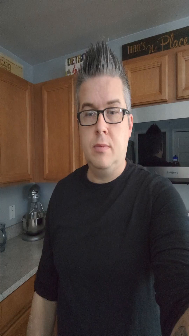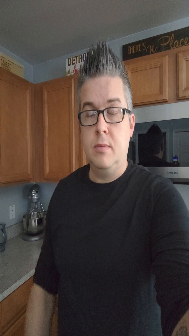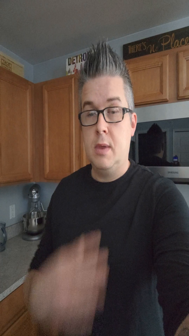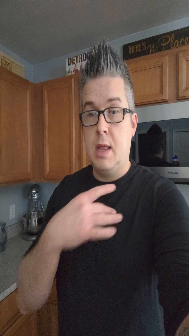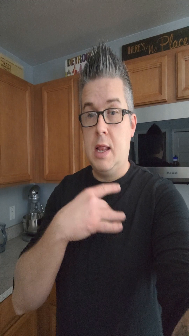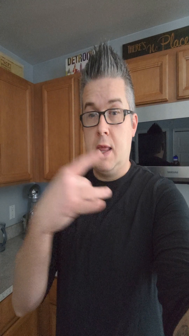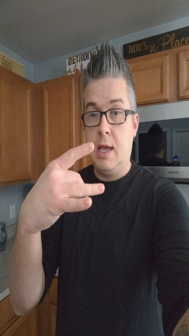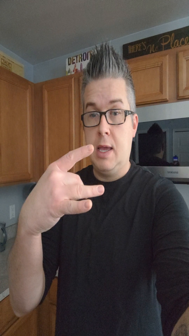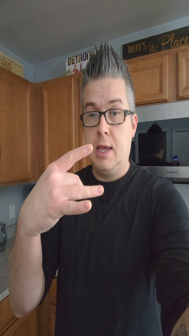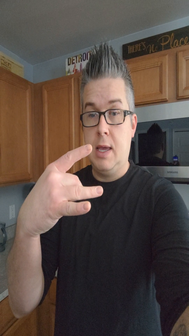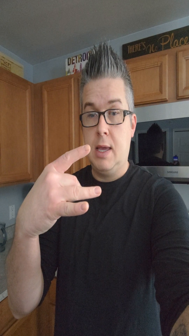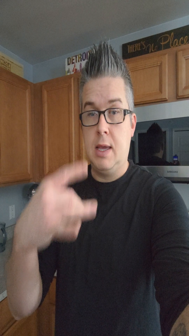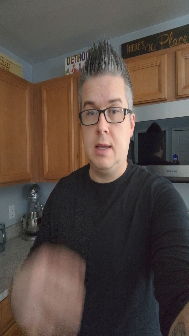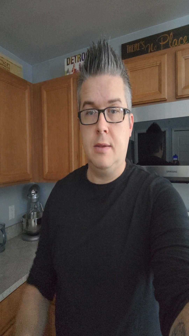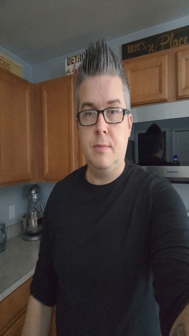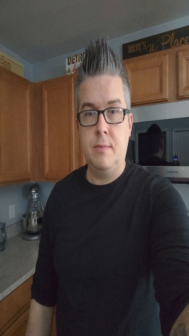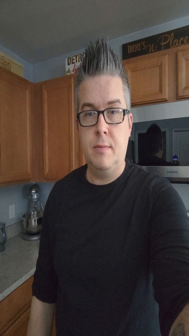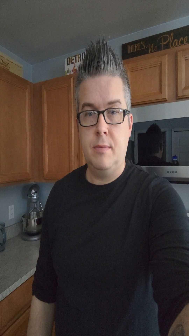like